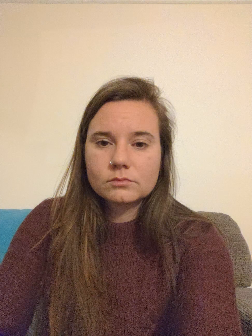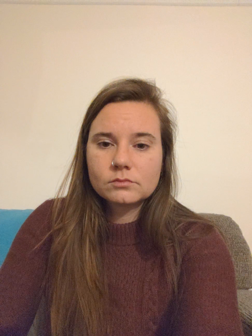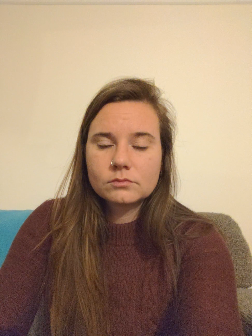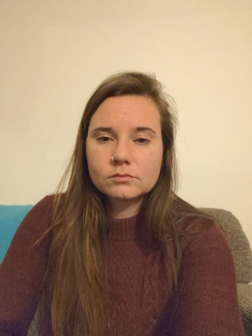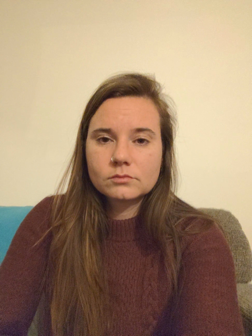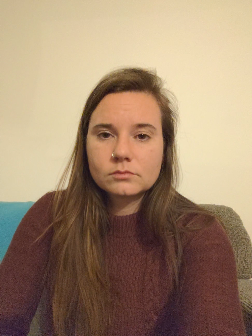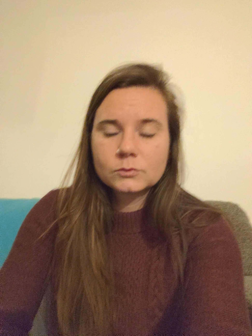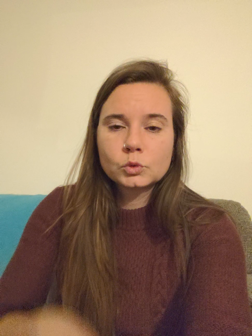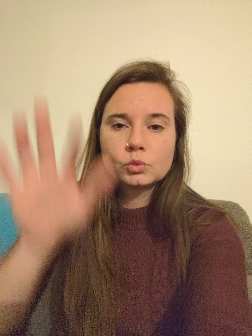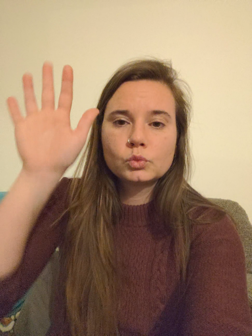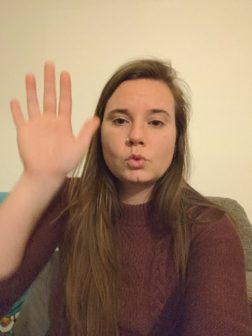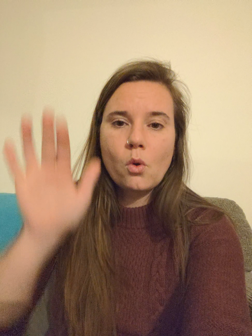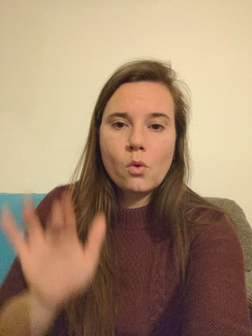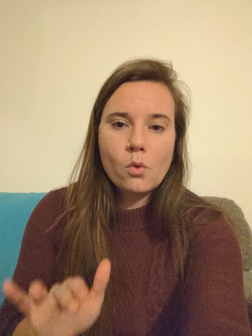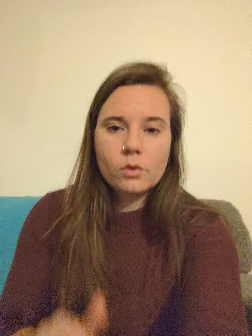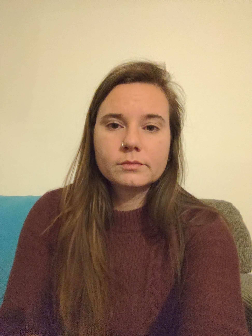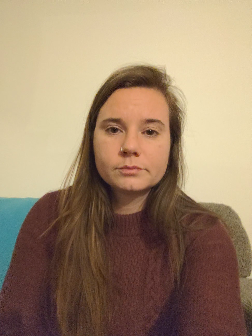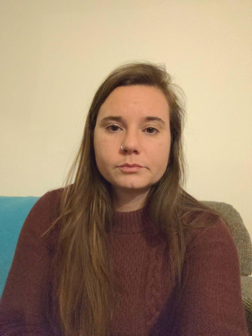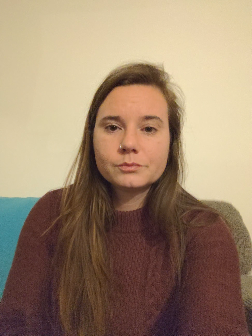snow